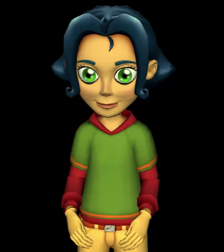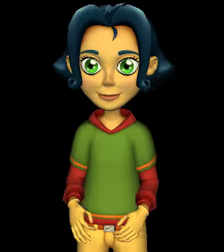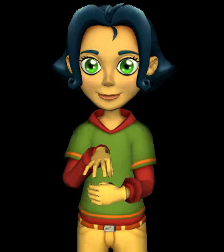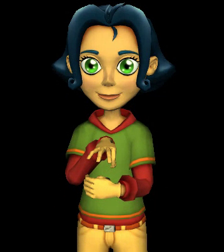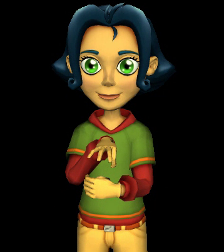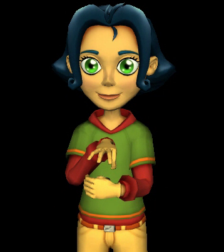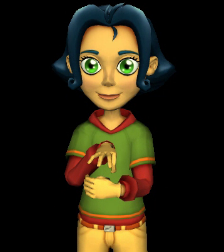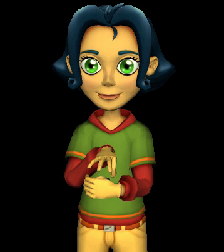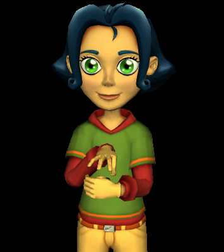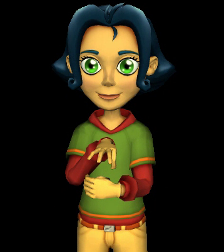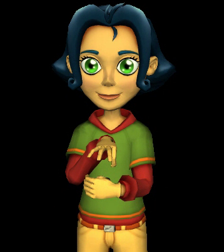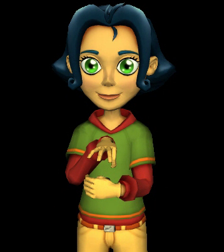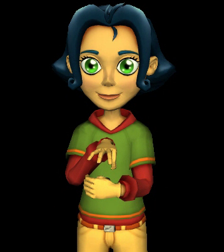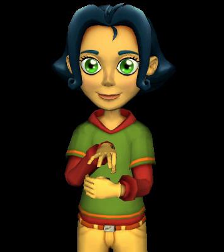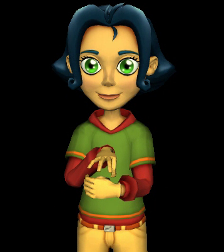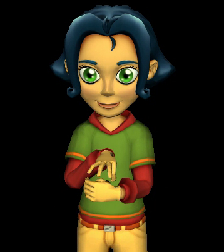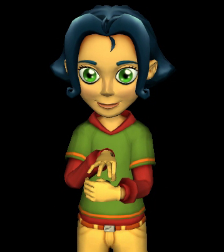شاي